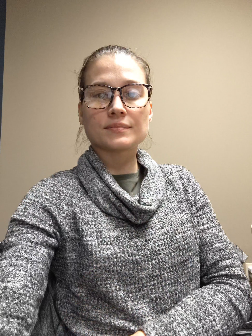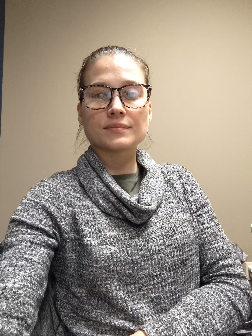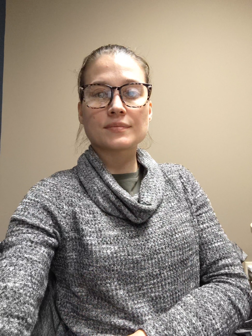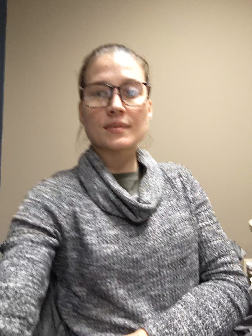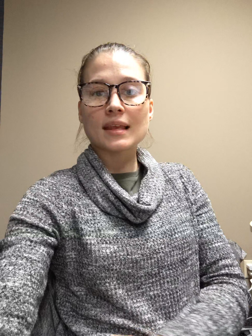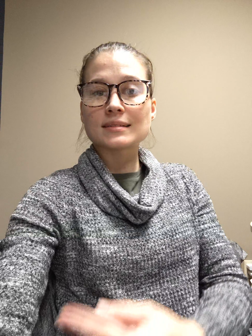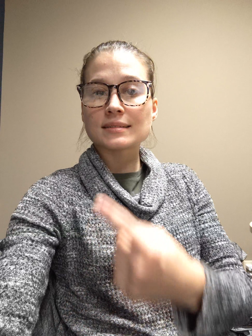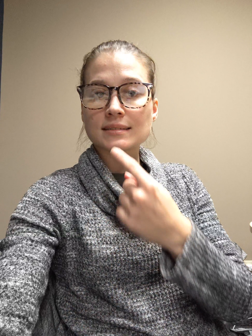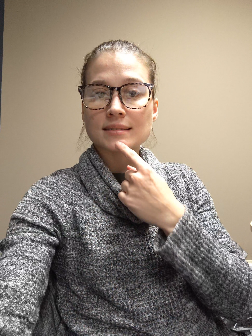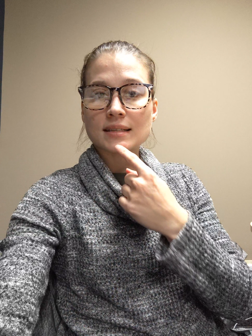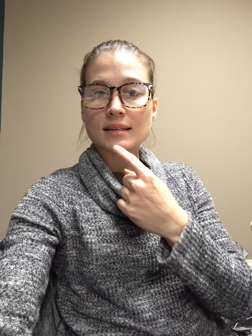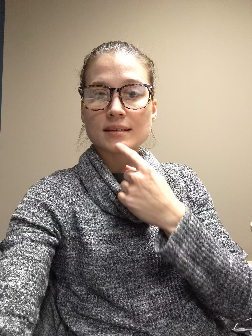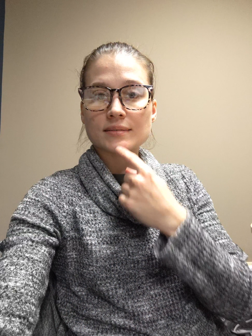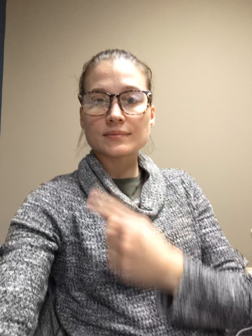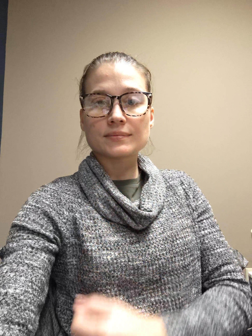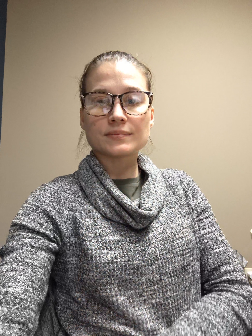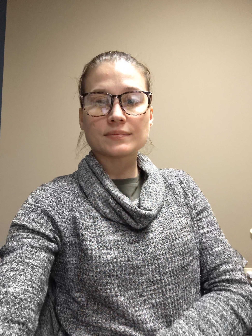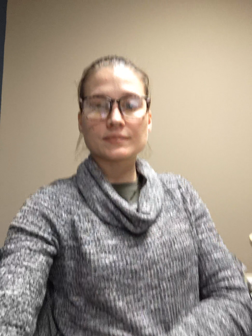say